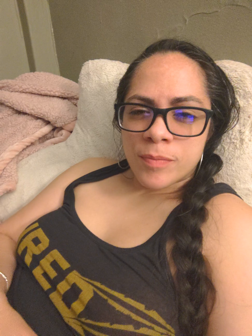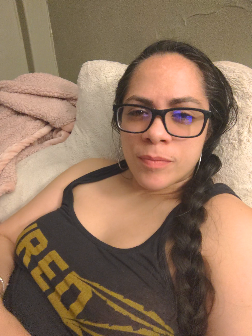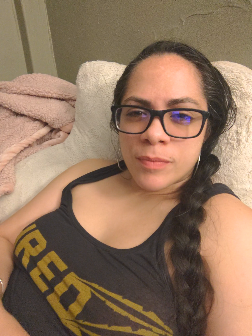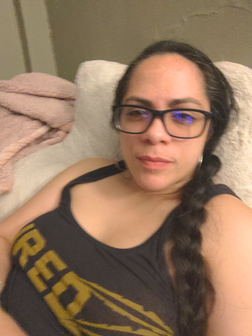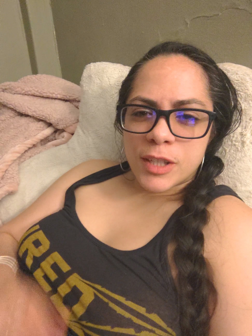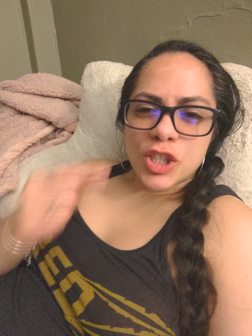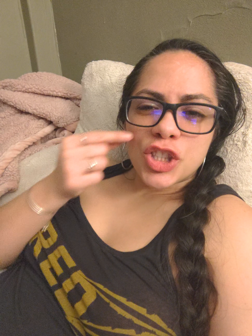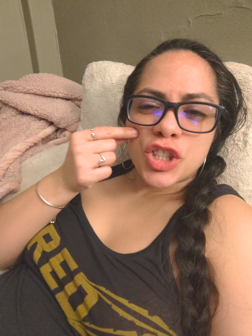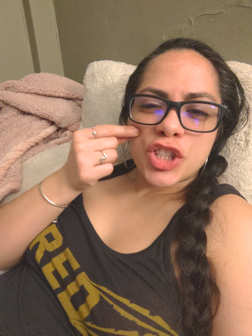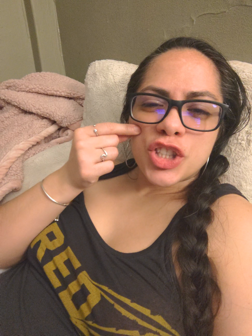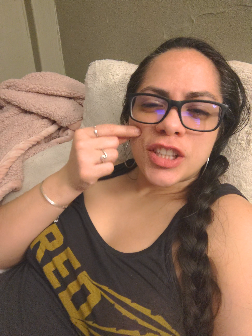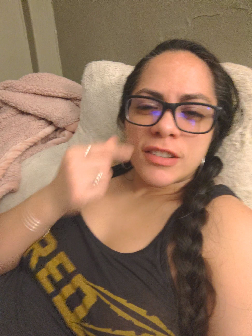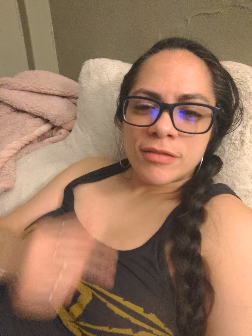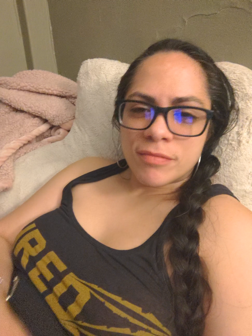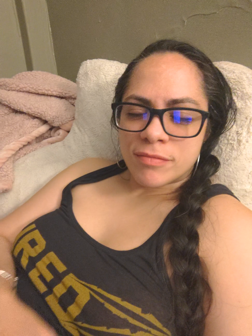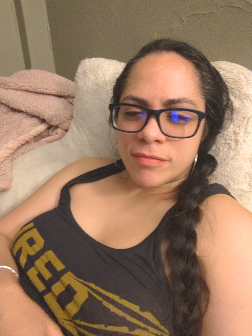cheek